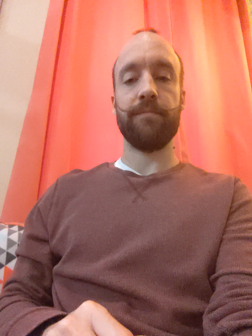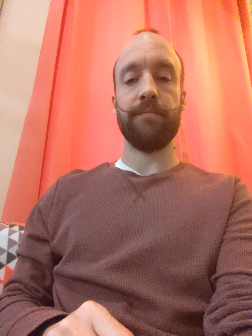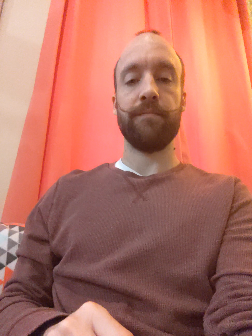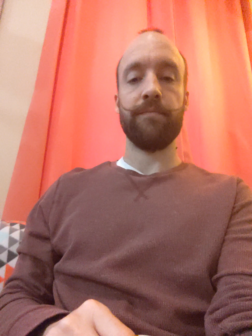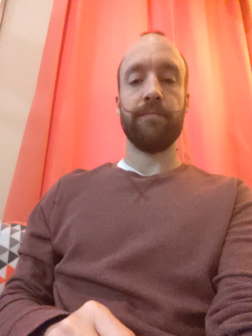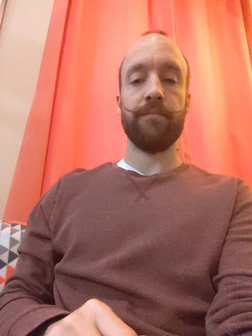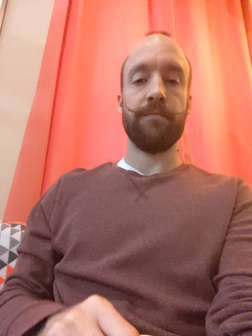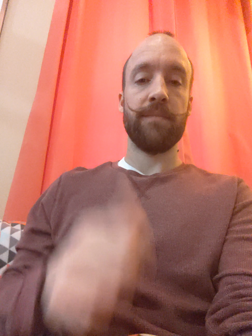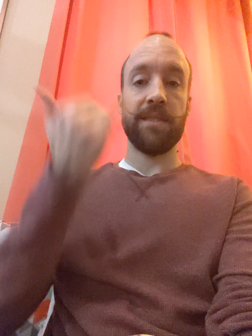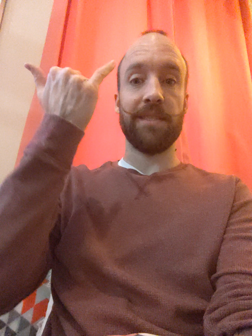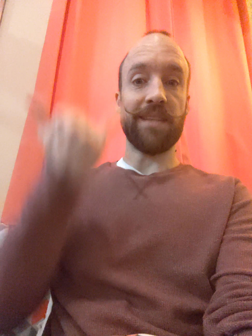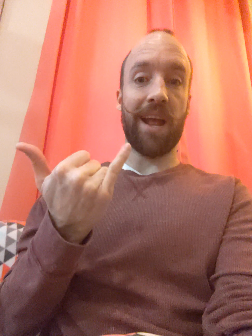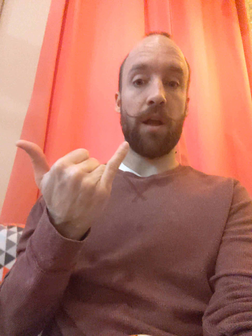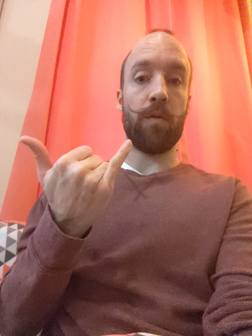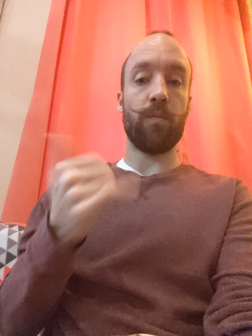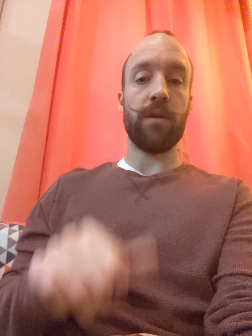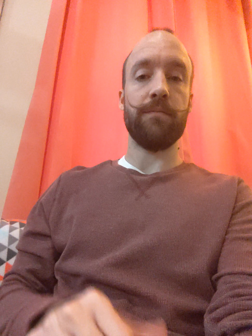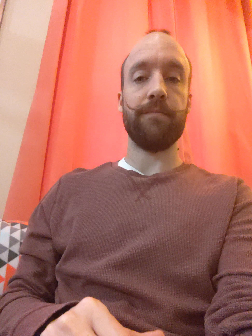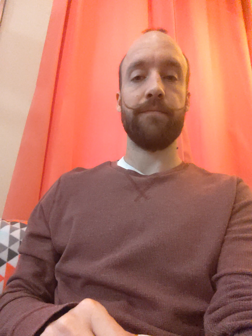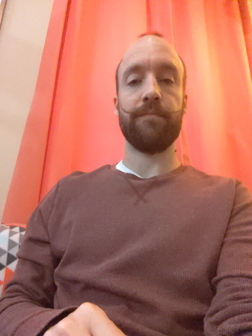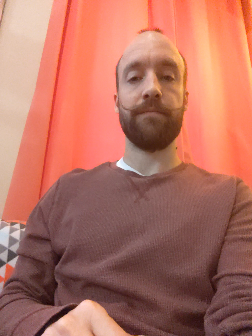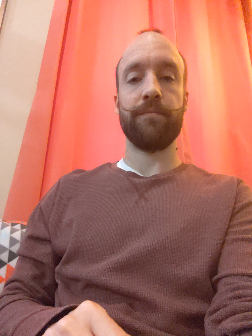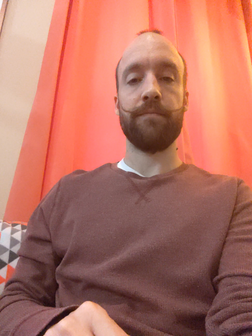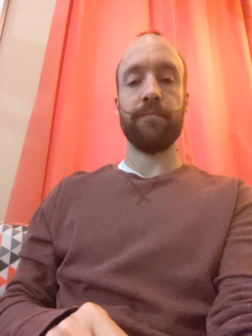now